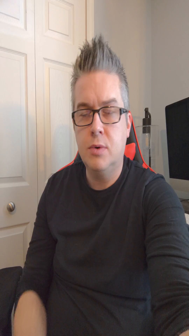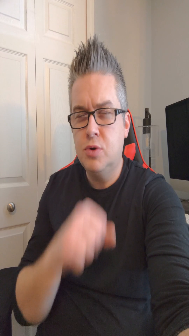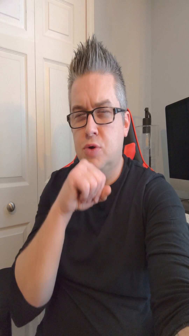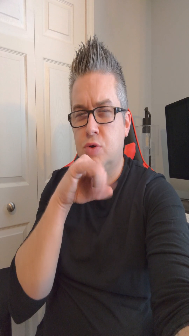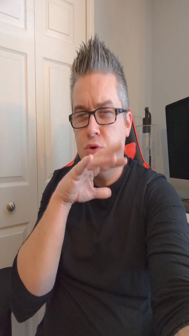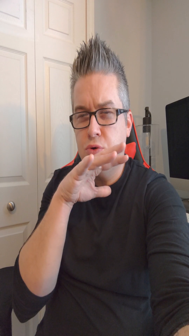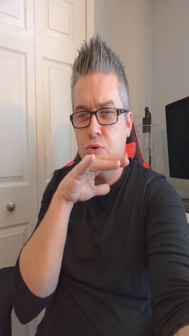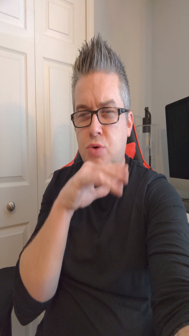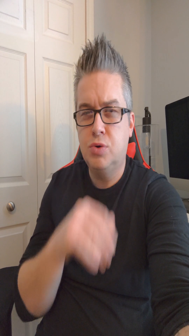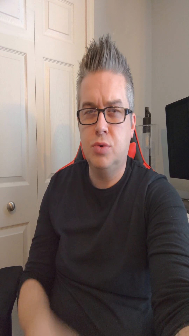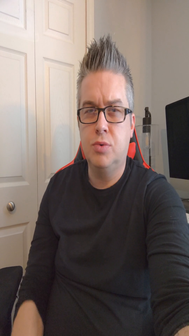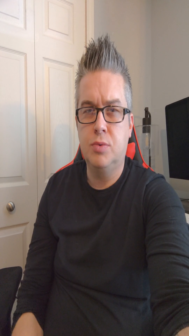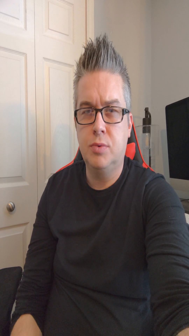dirty